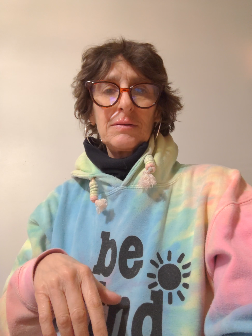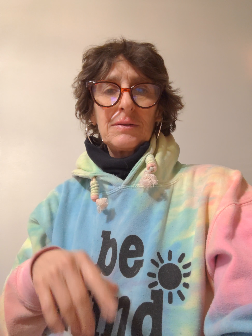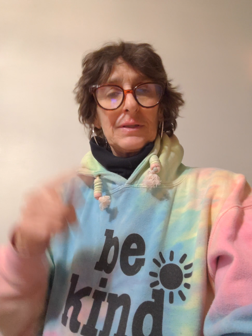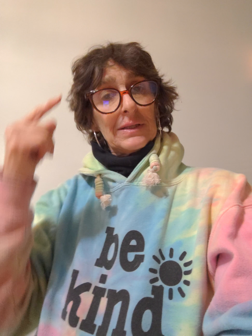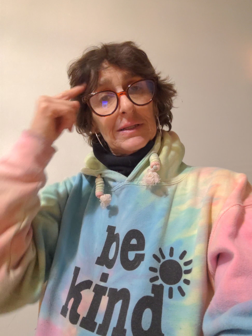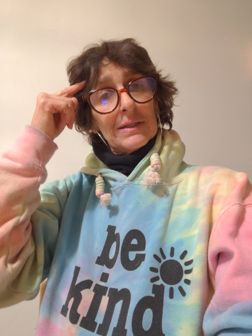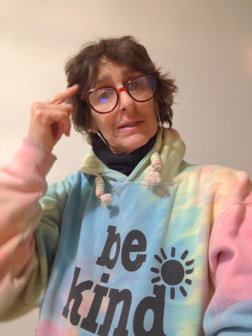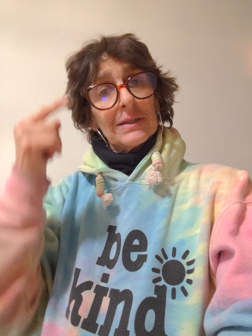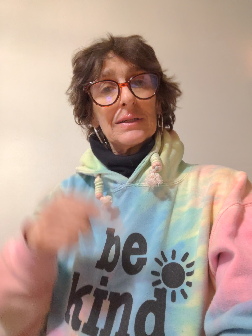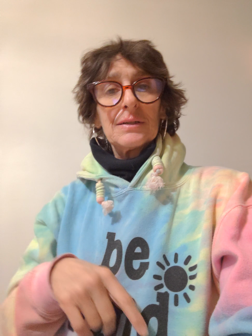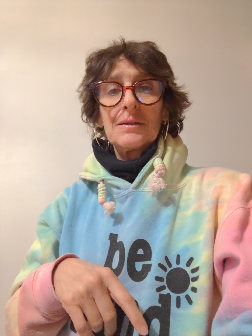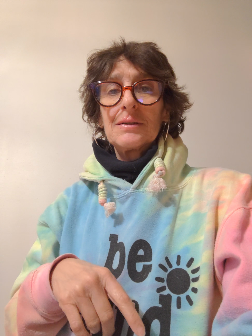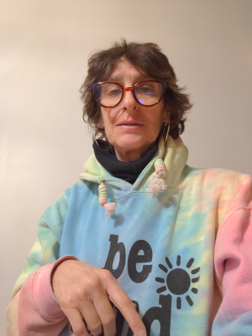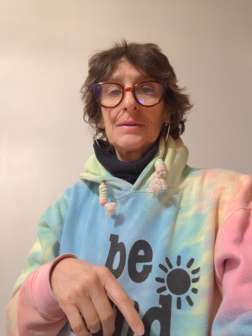think